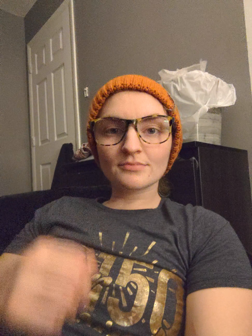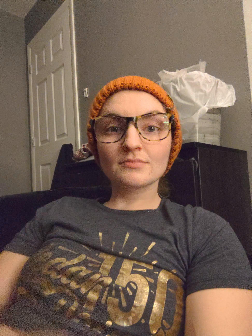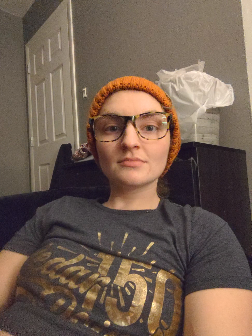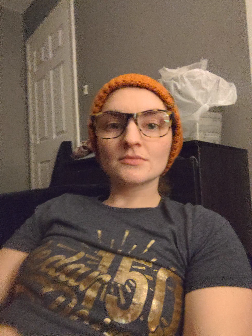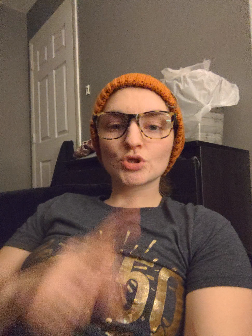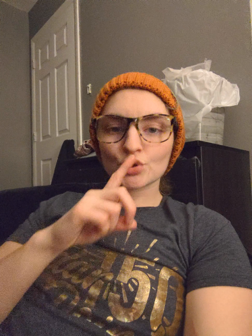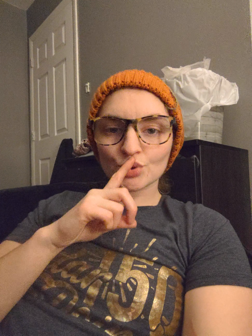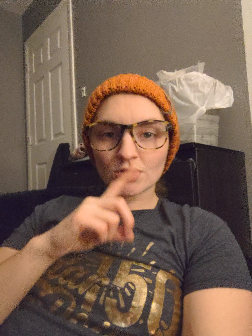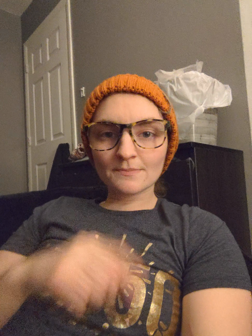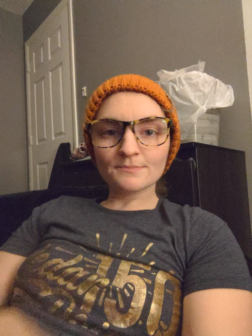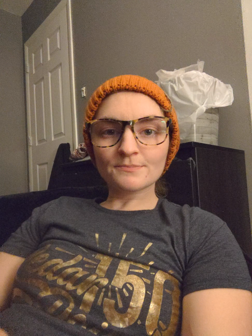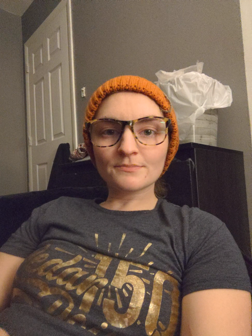shhh